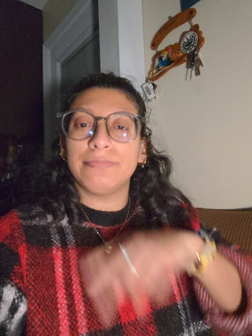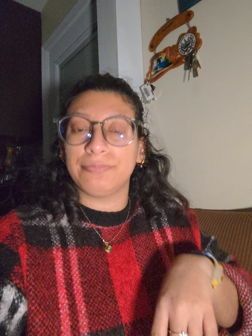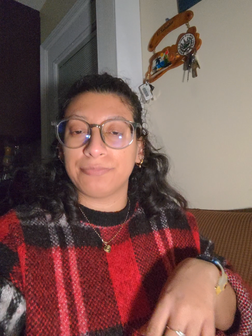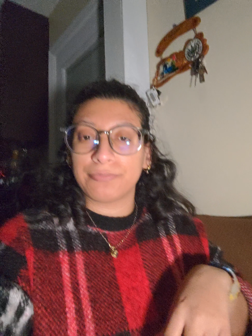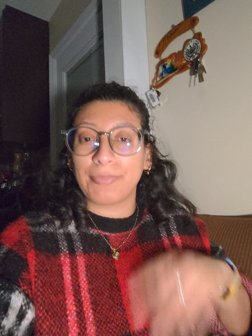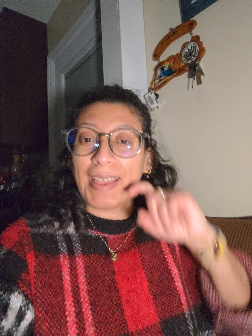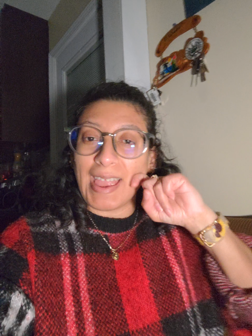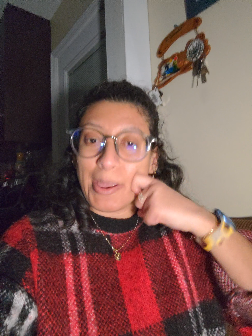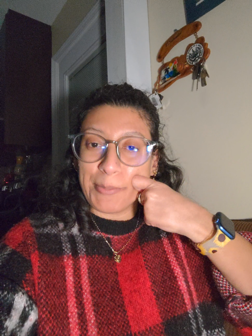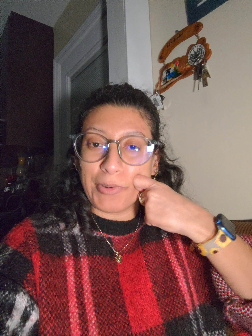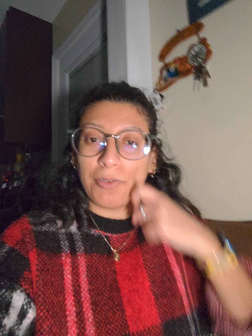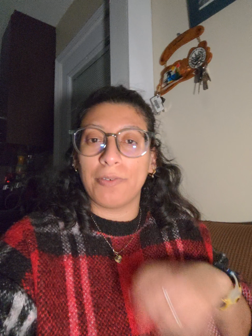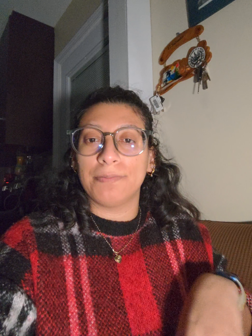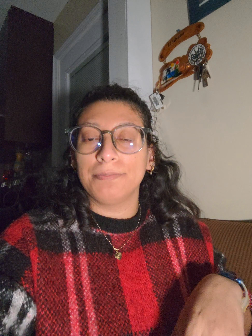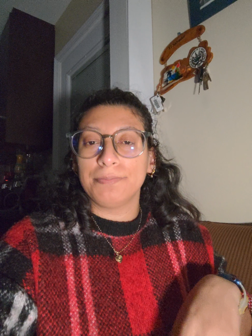apple